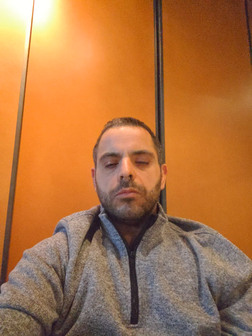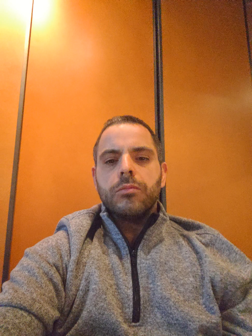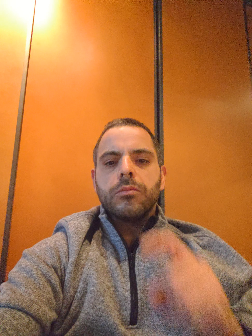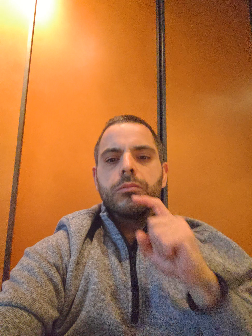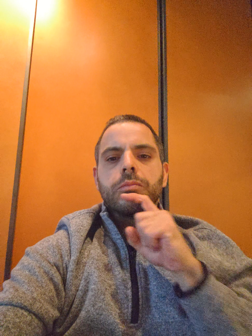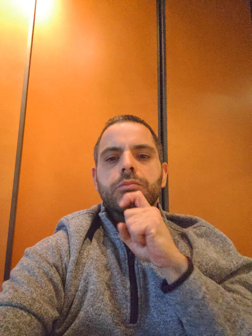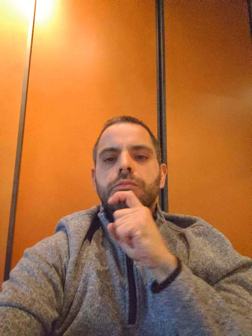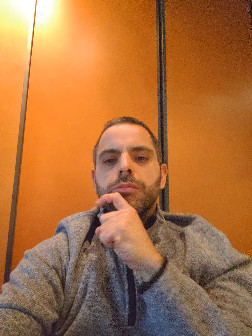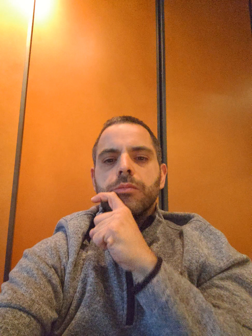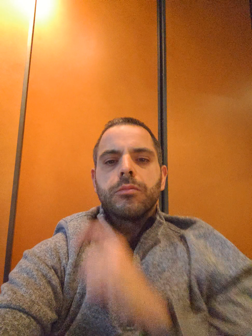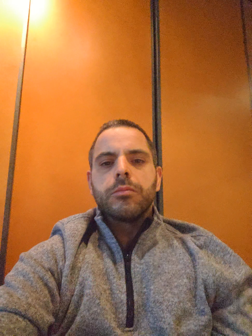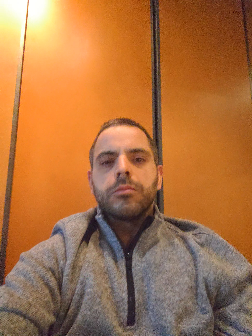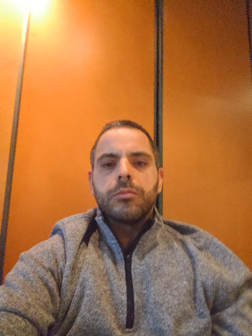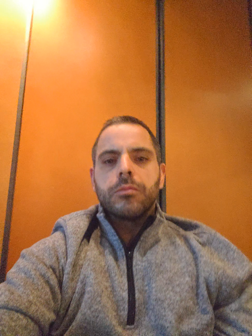cereal